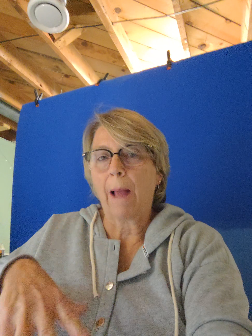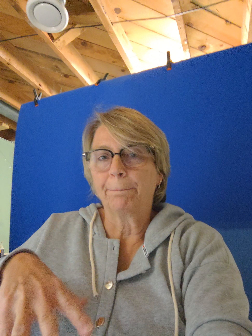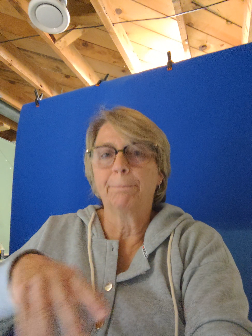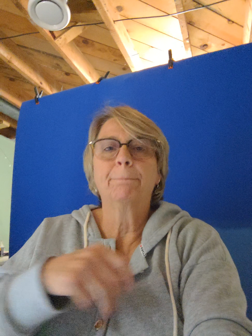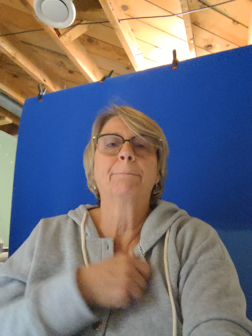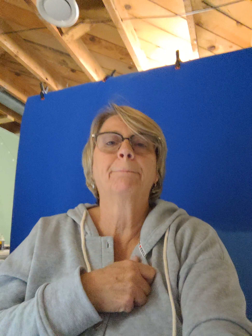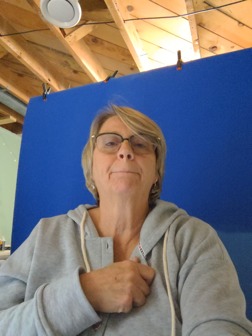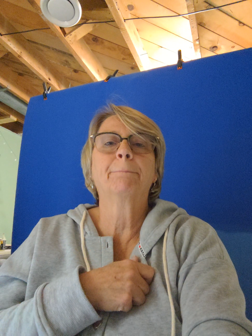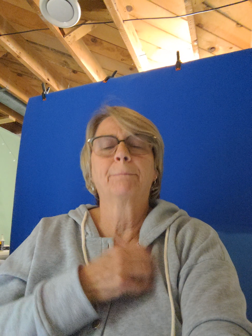drop